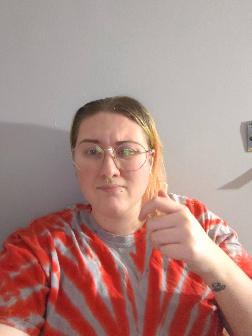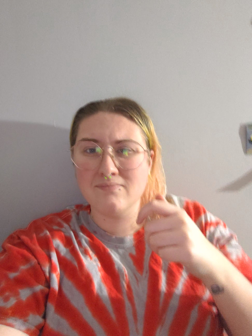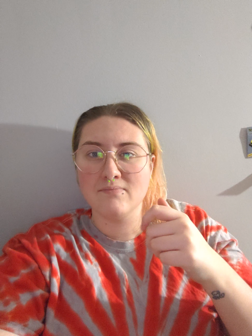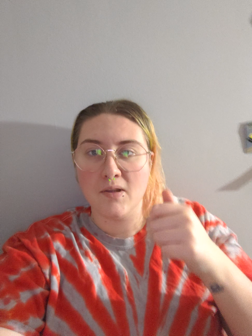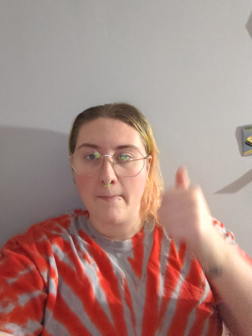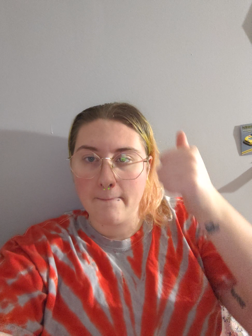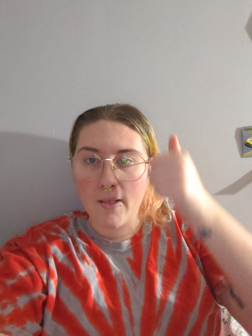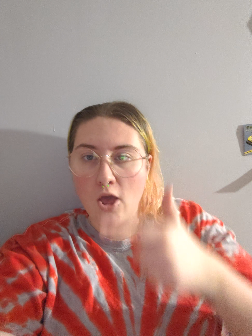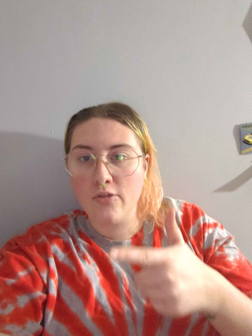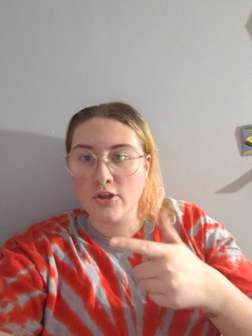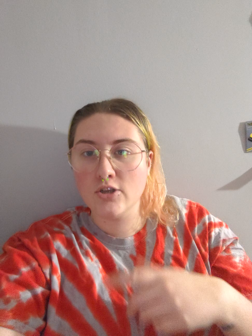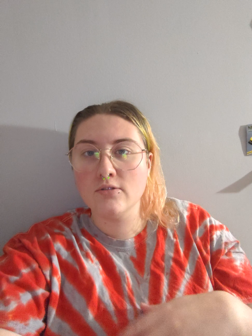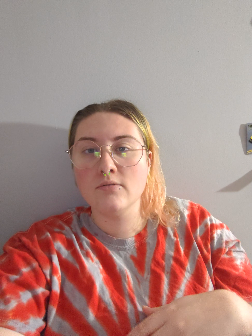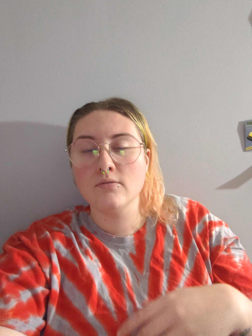brother